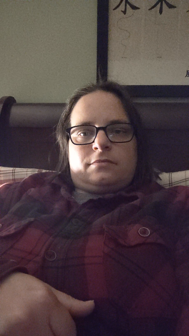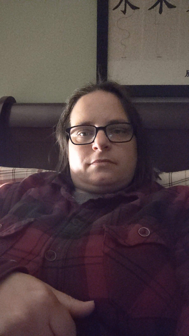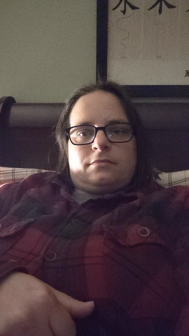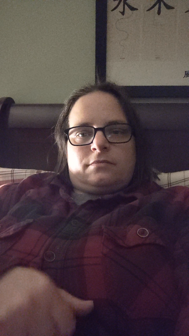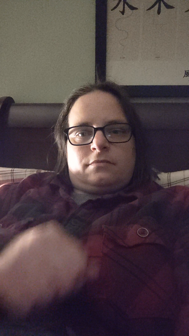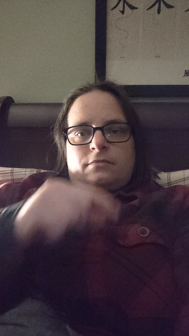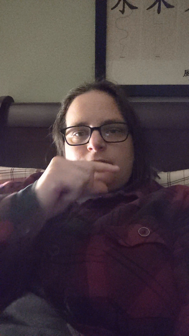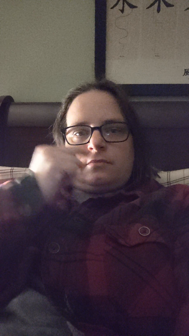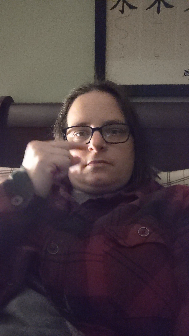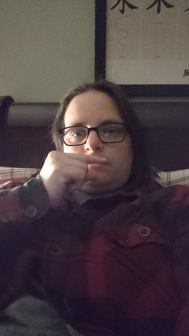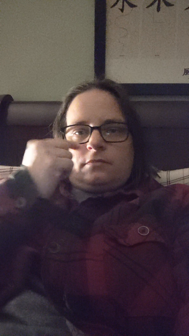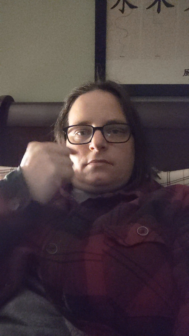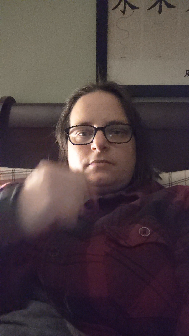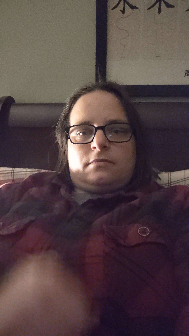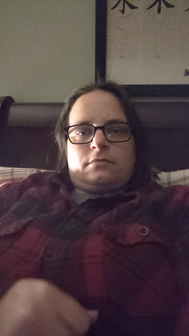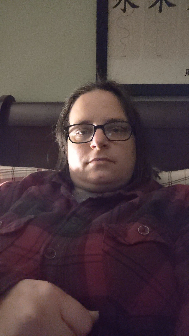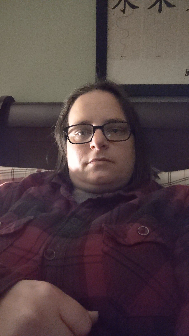glue